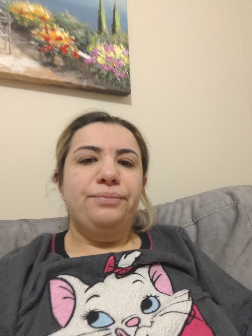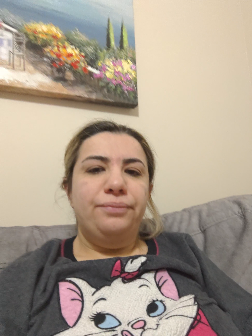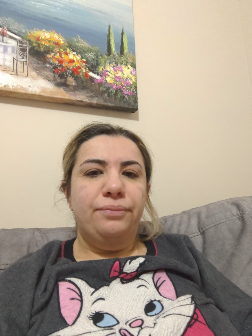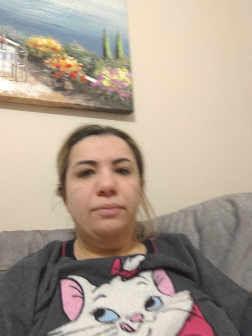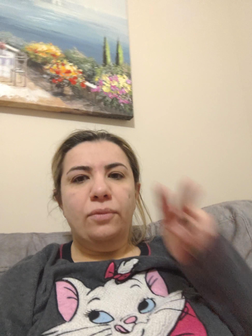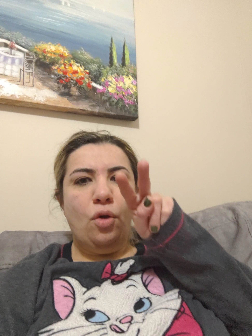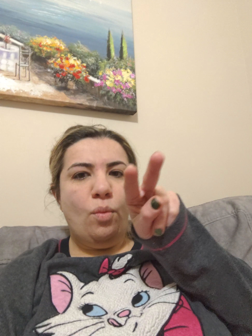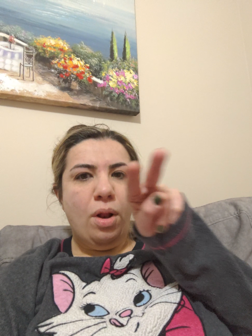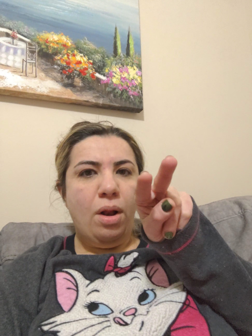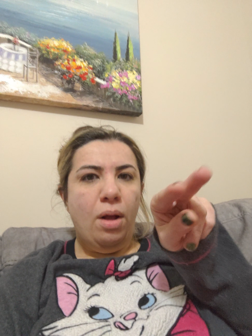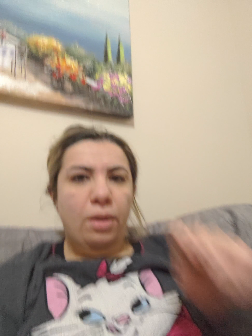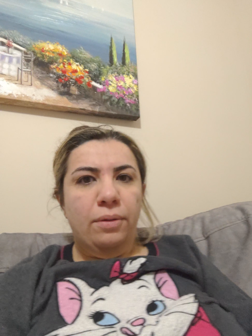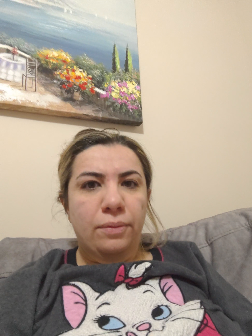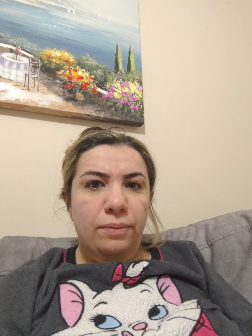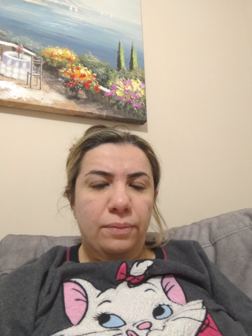look